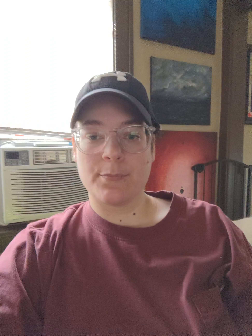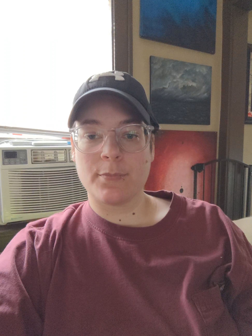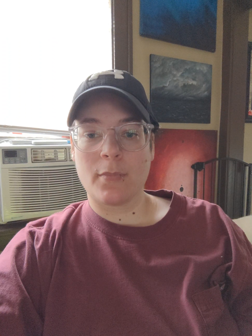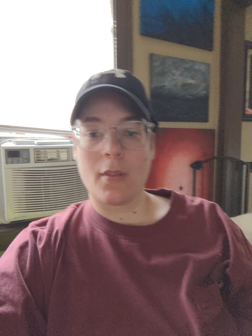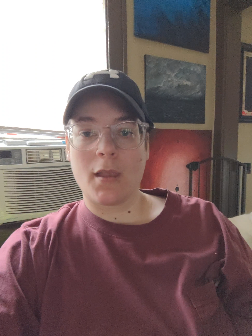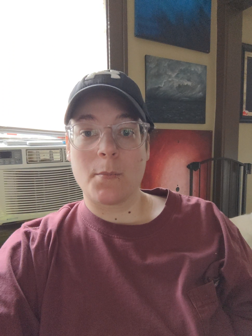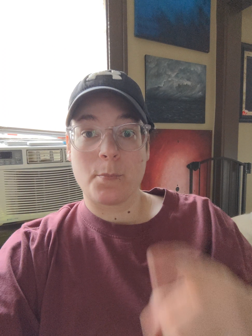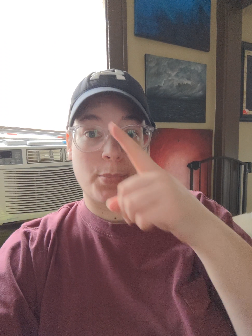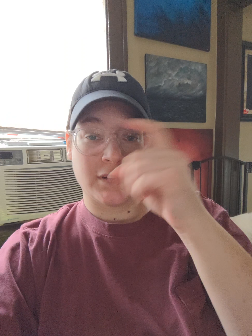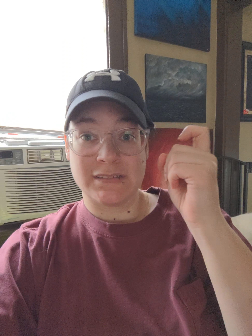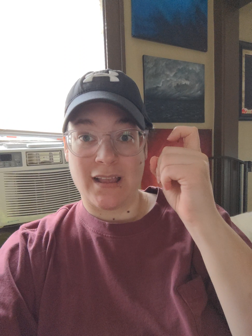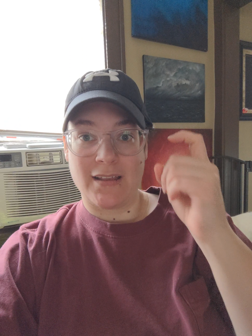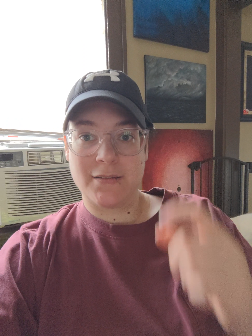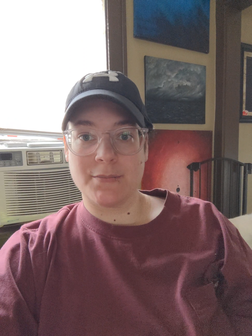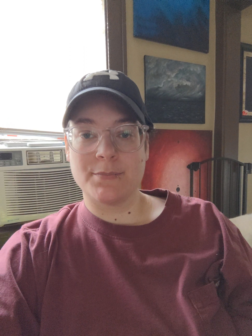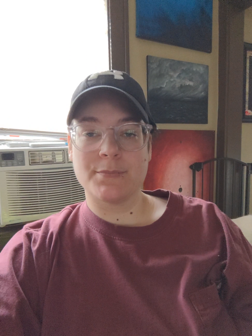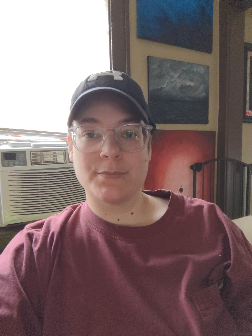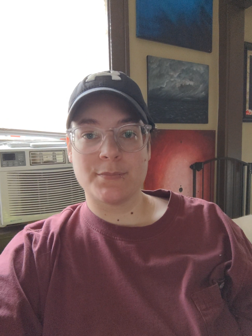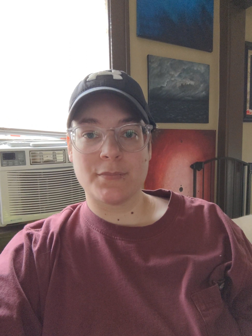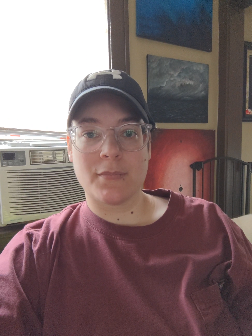because